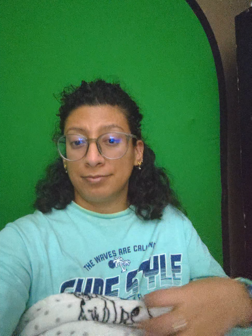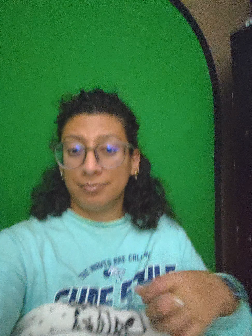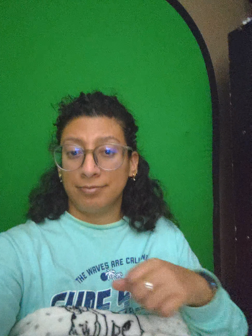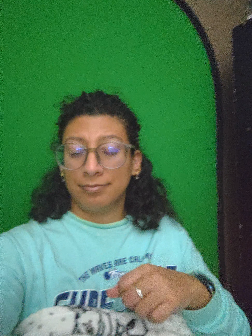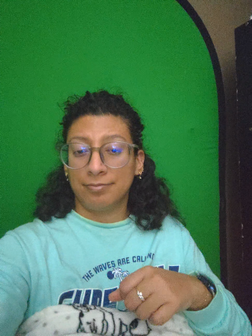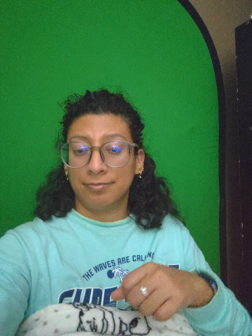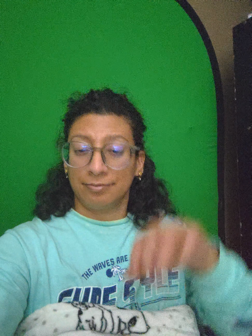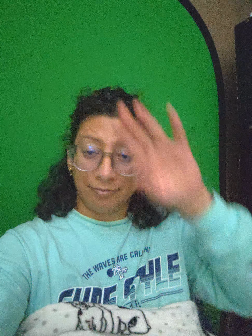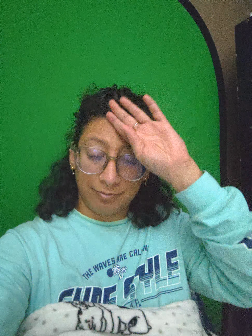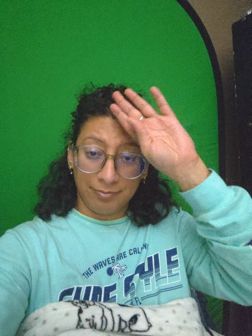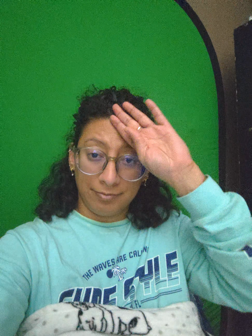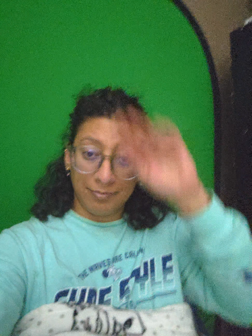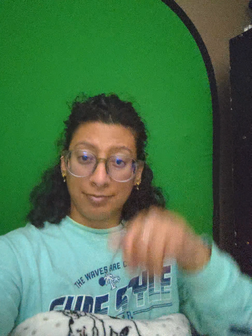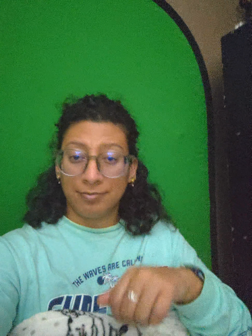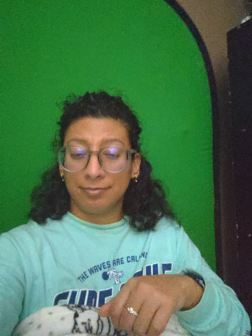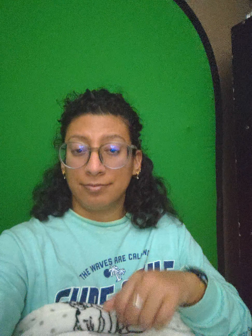fireman